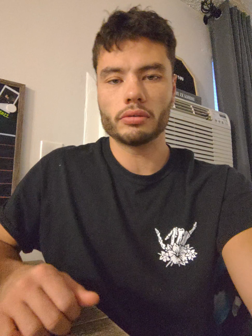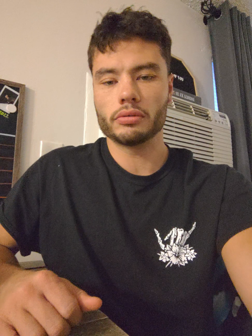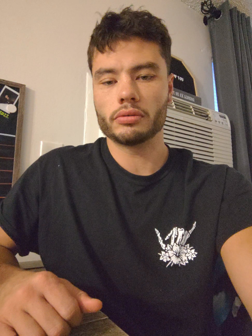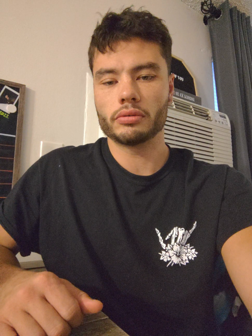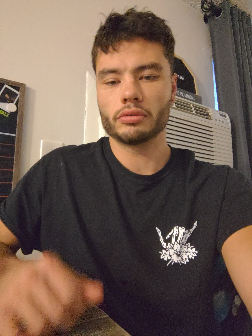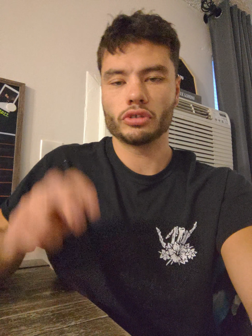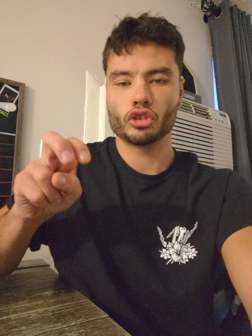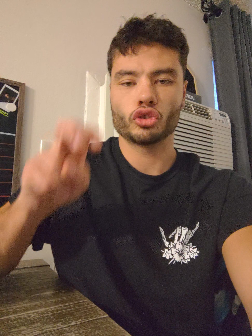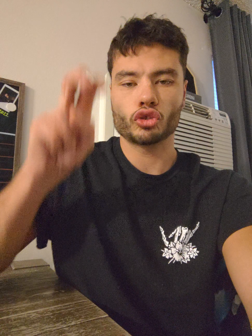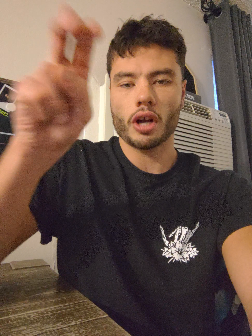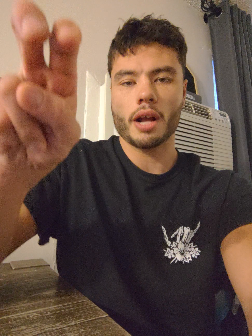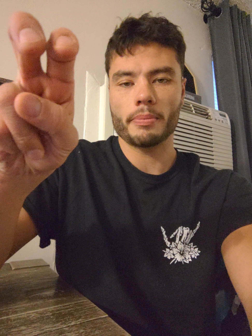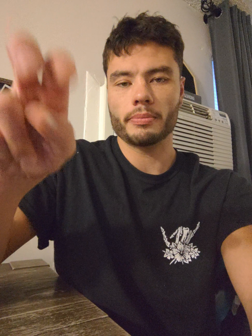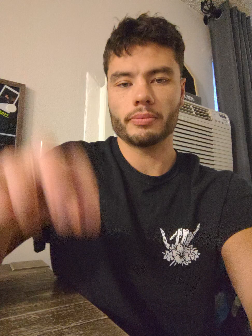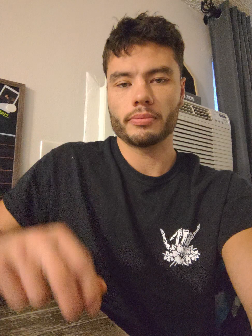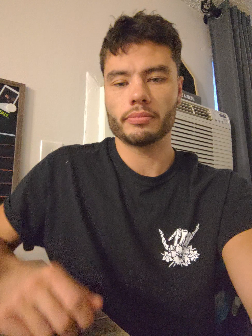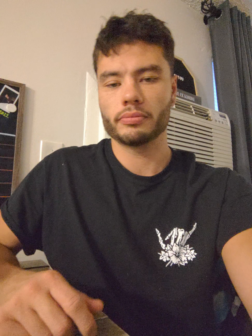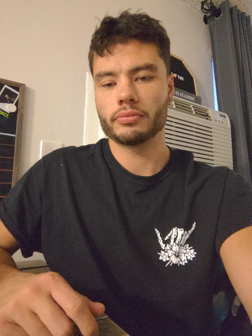jump